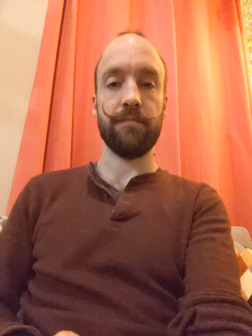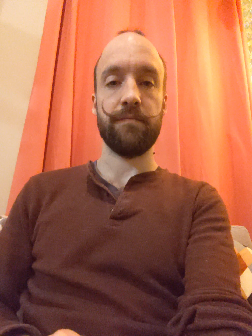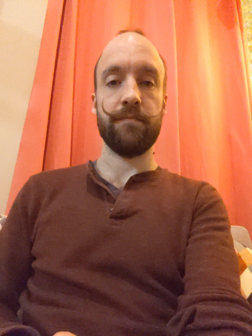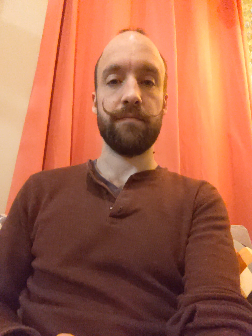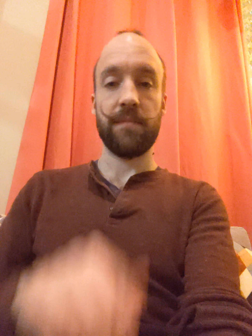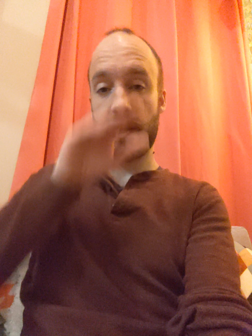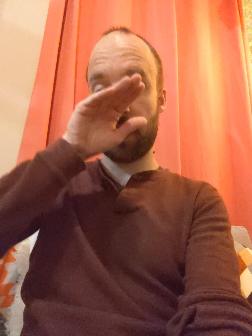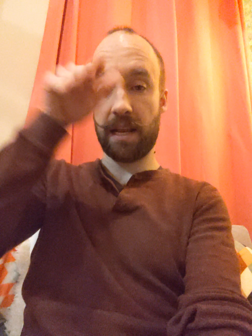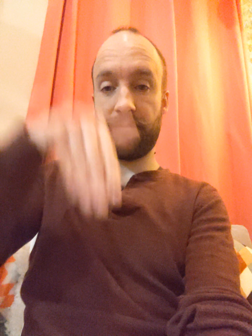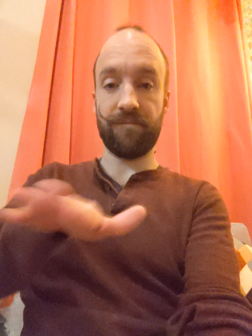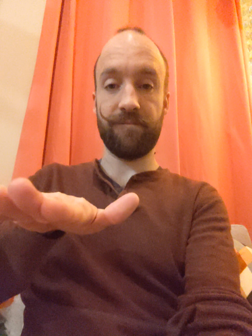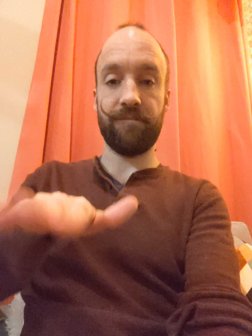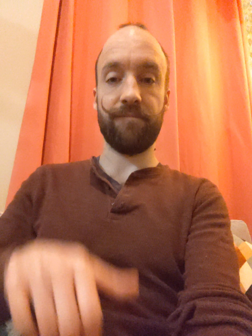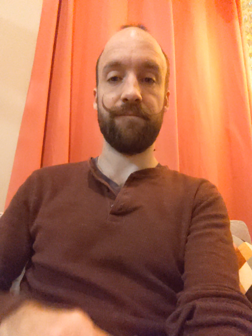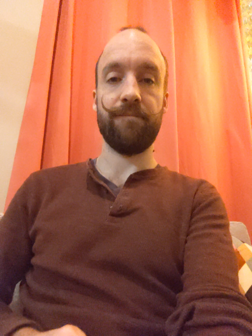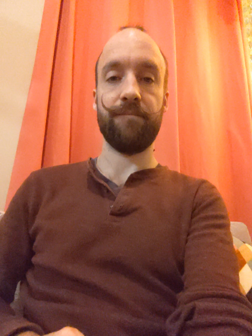elephant